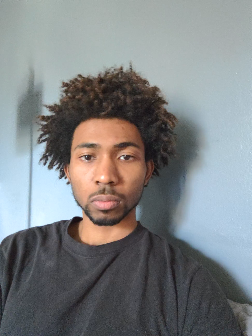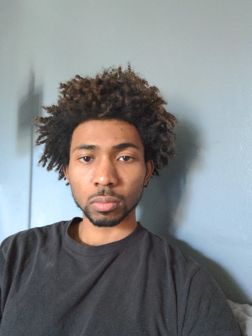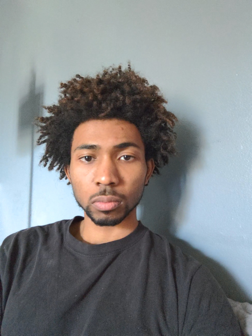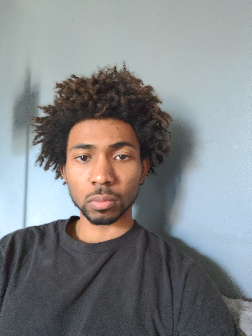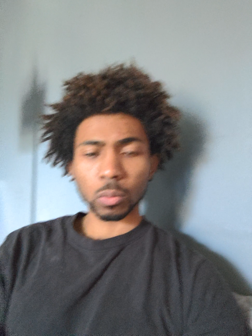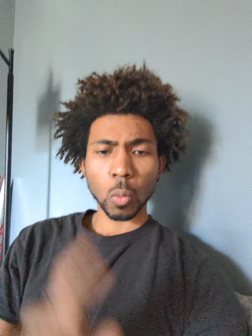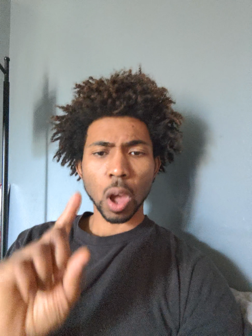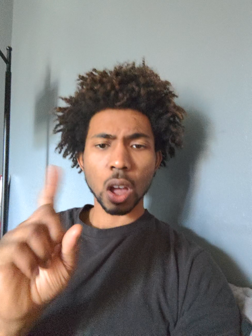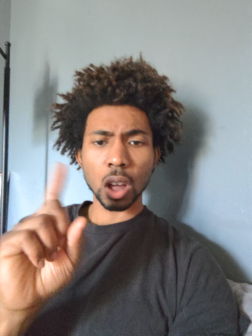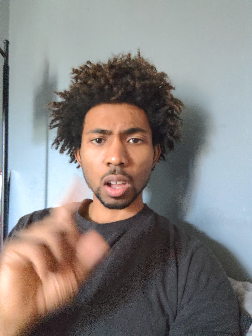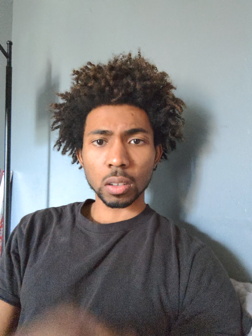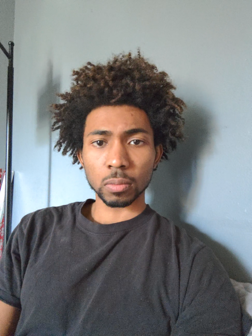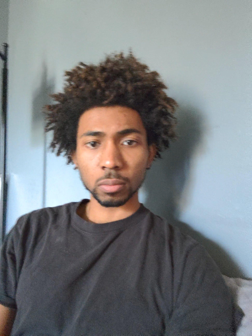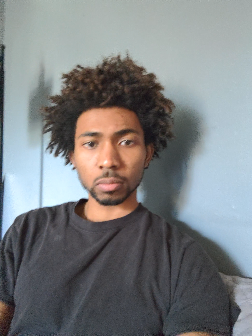where